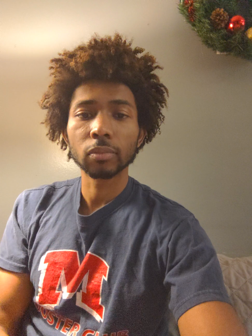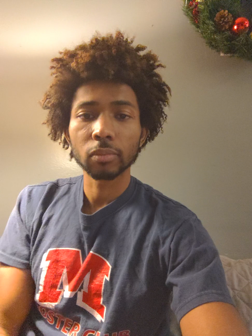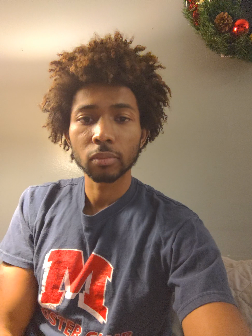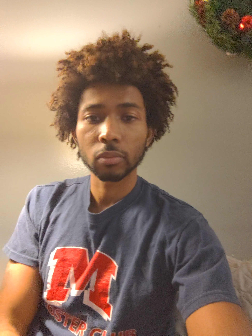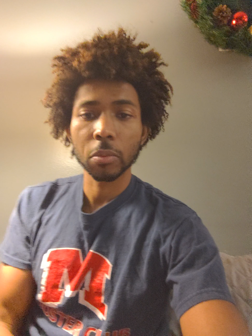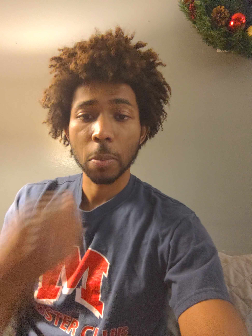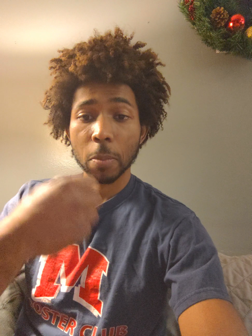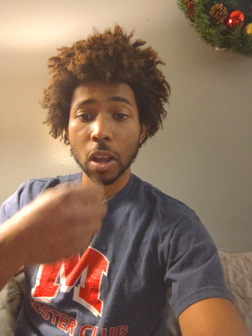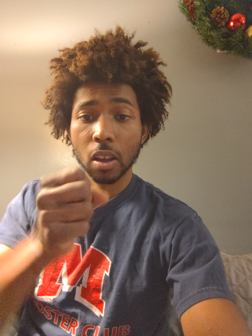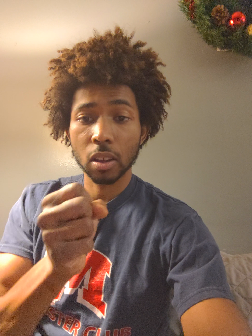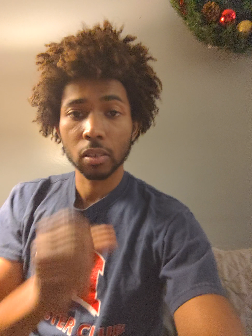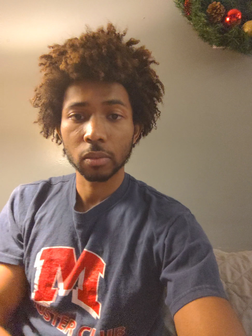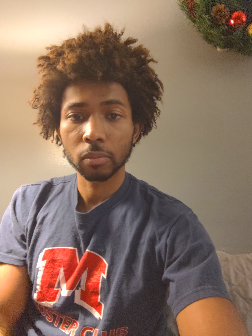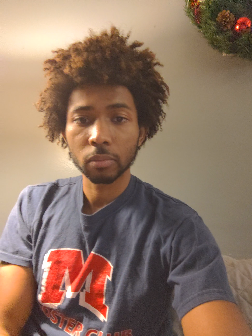make